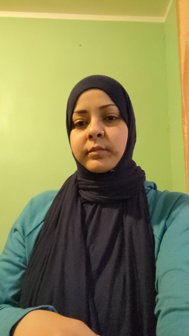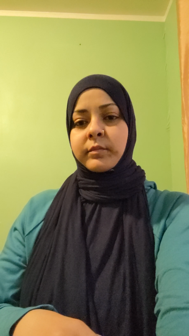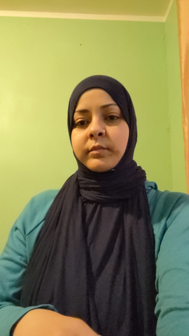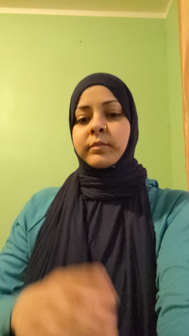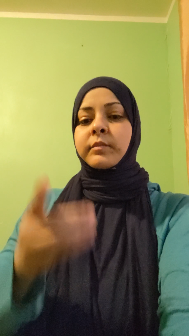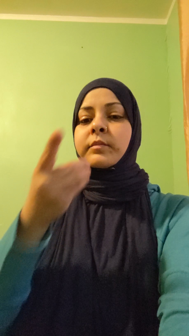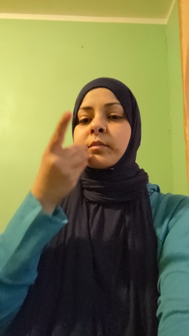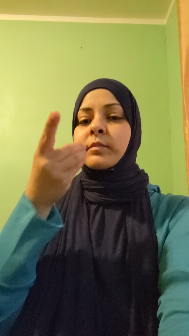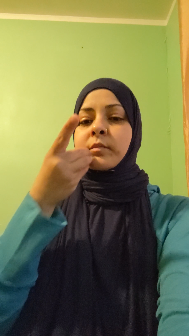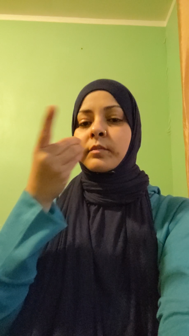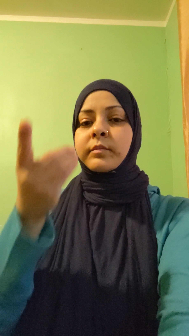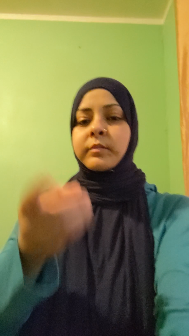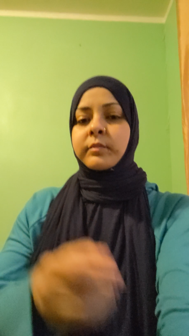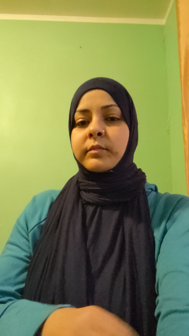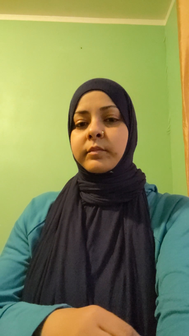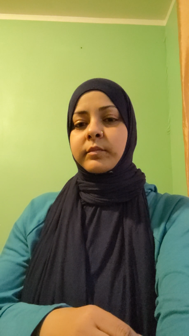dinner